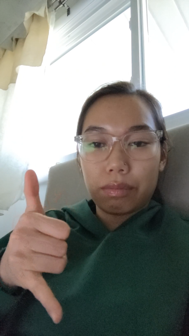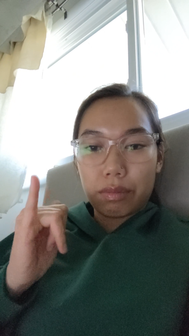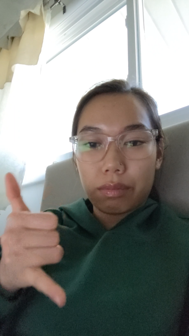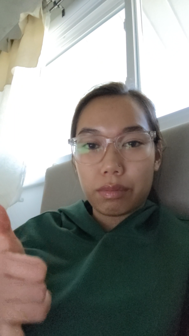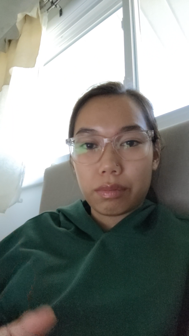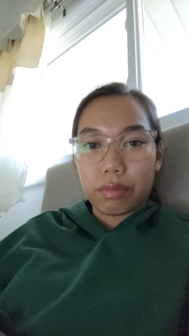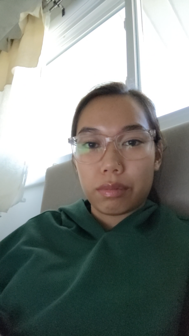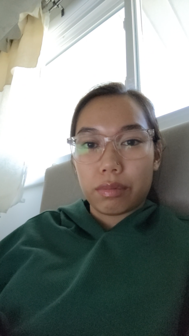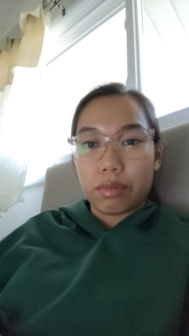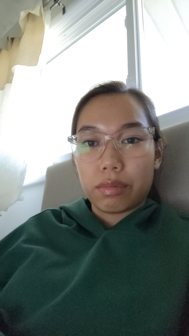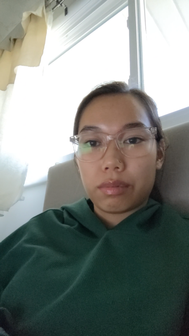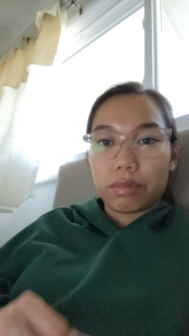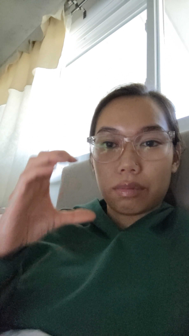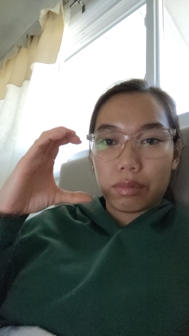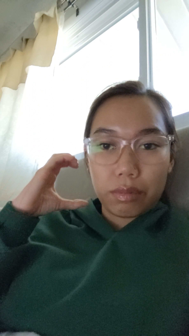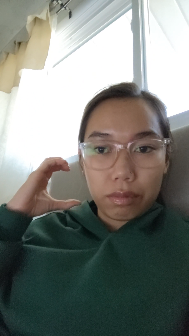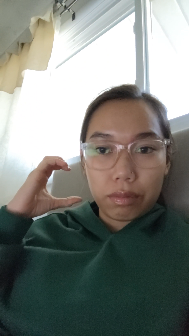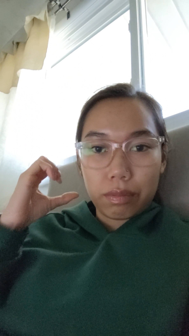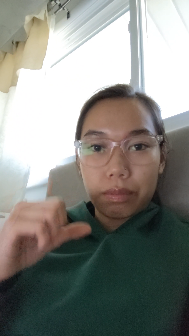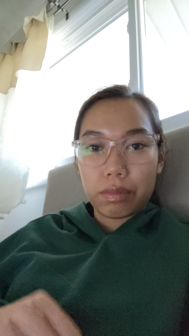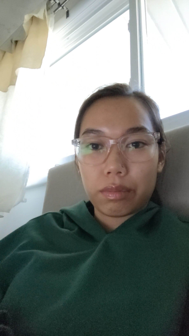bus